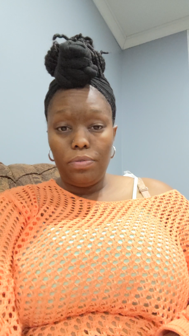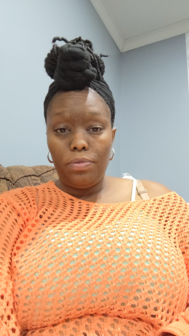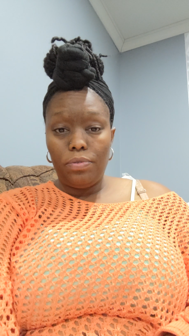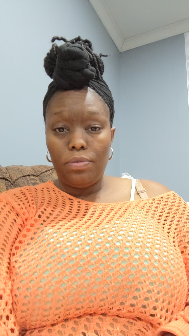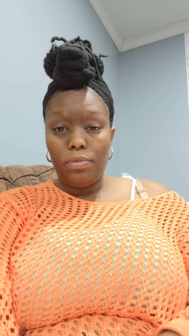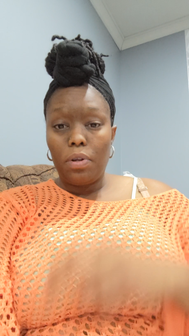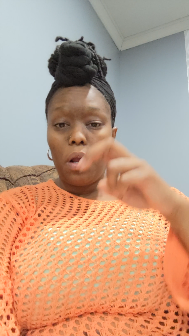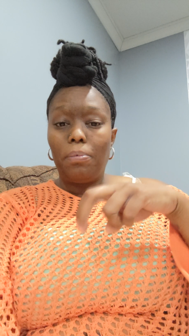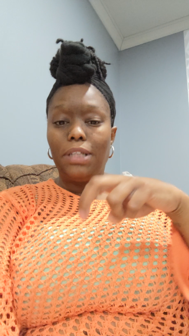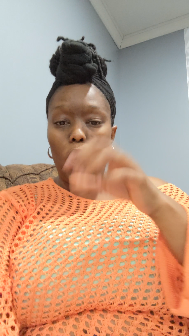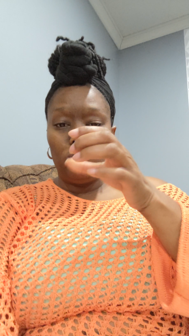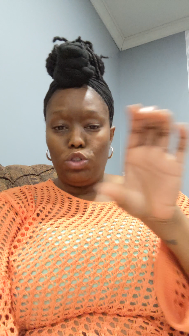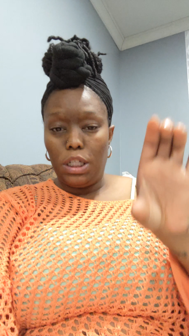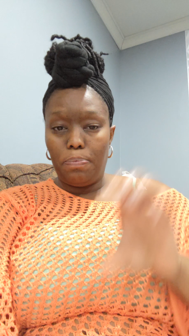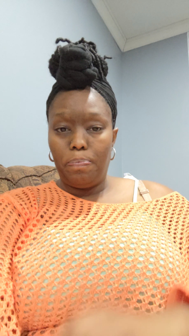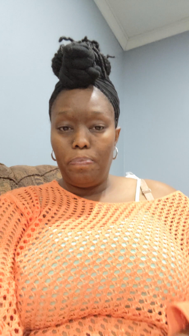potato chip